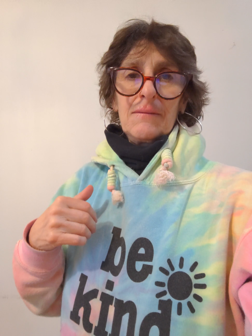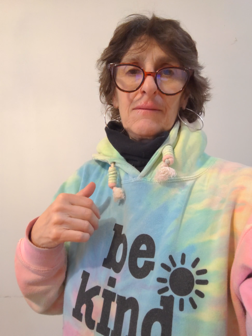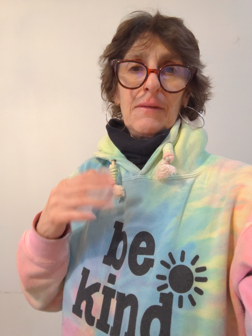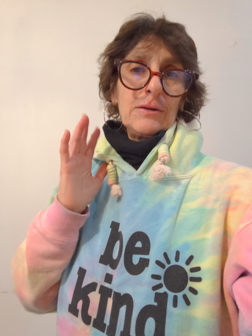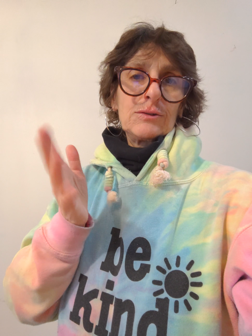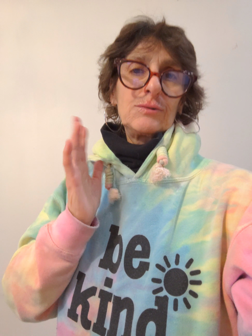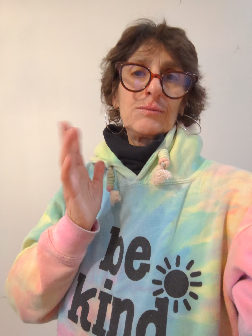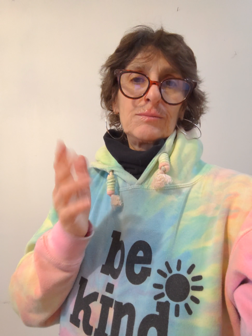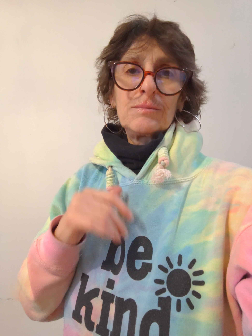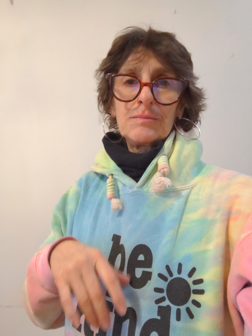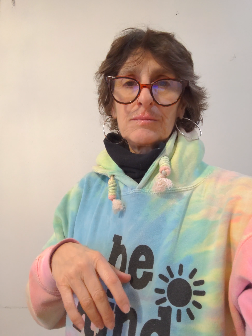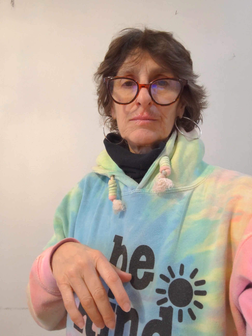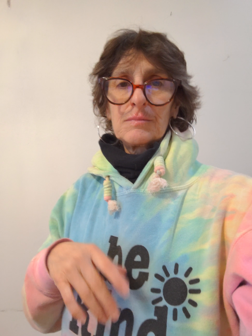talk